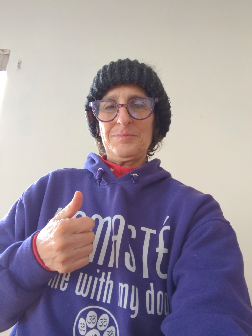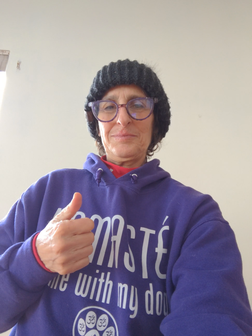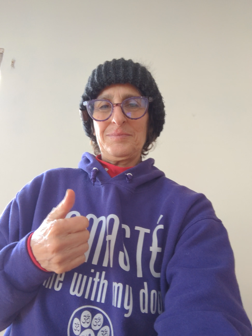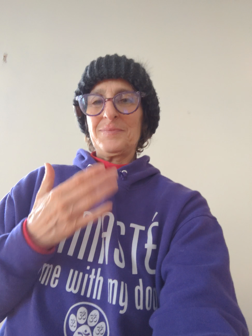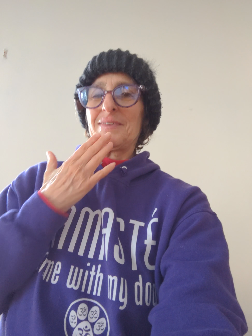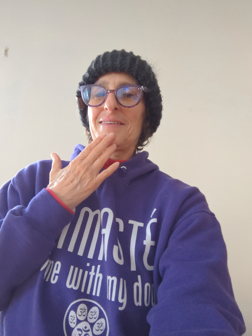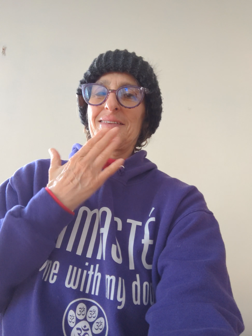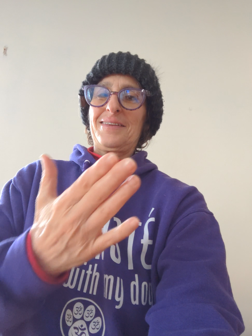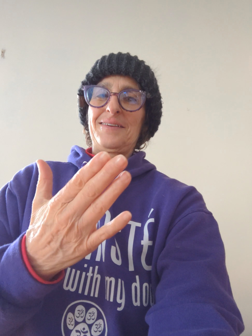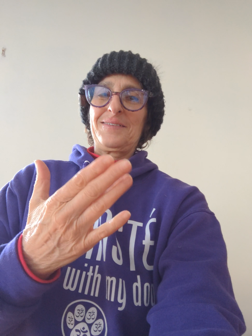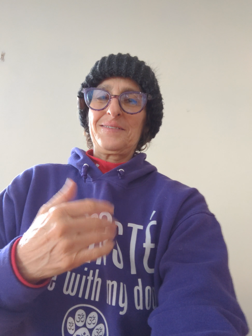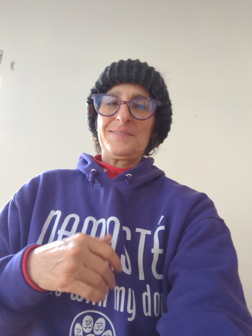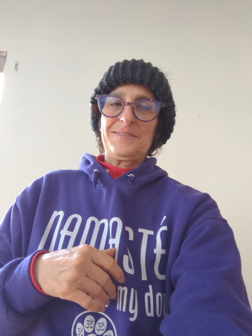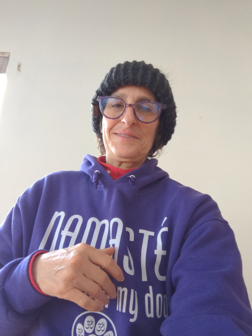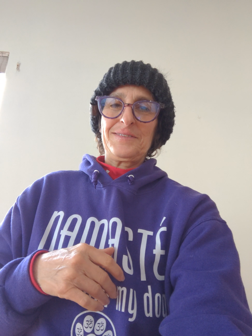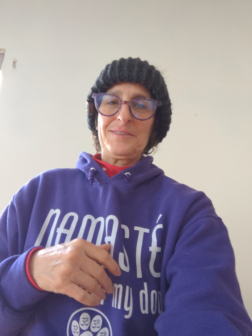thank you